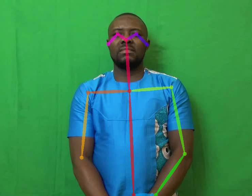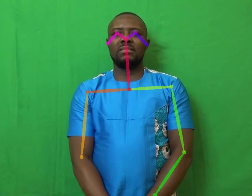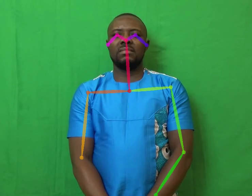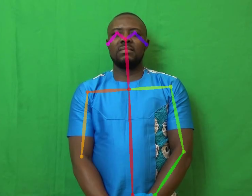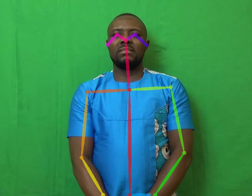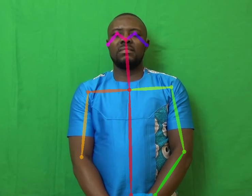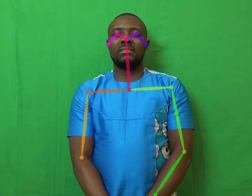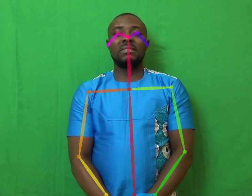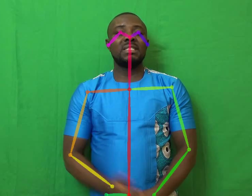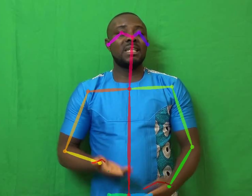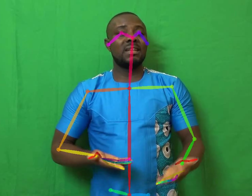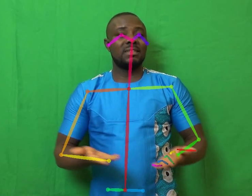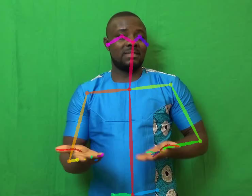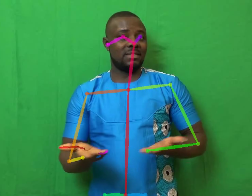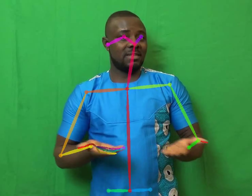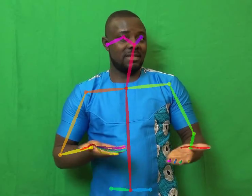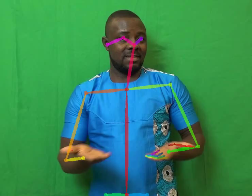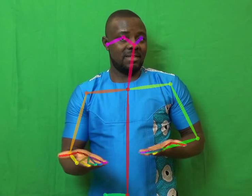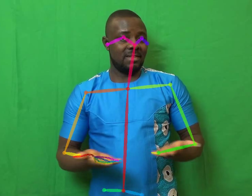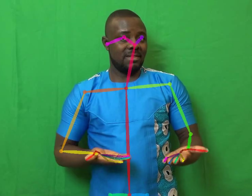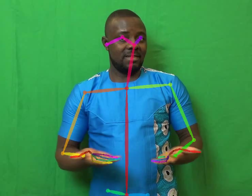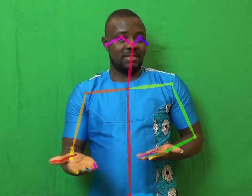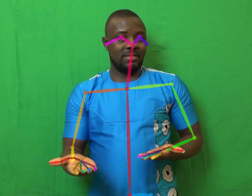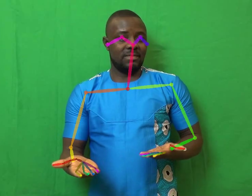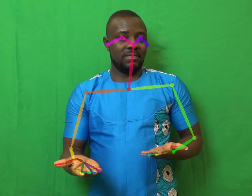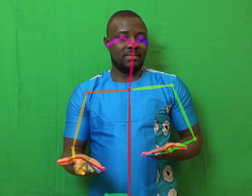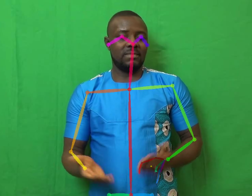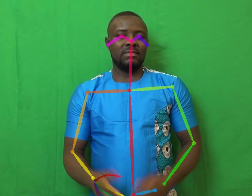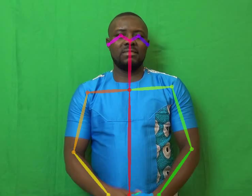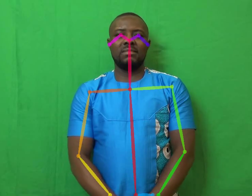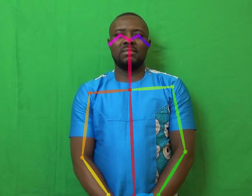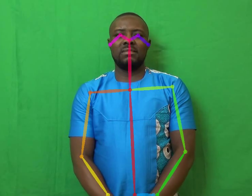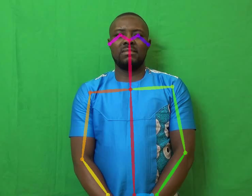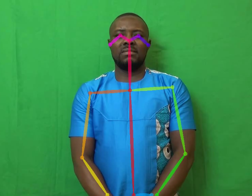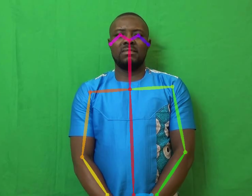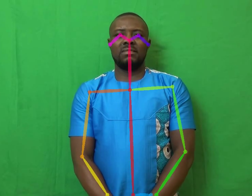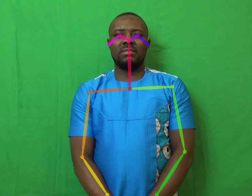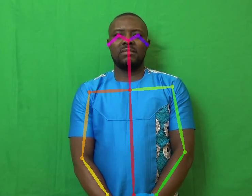service